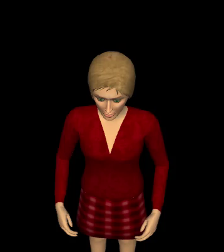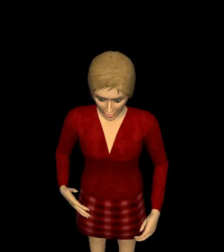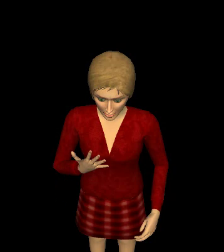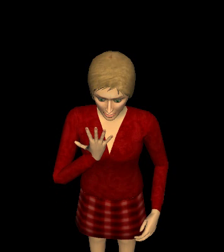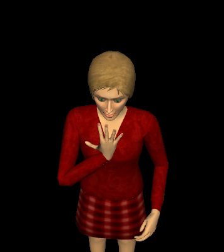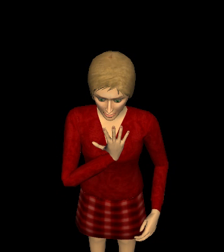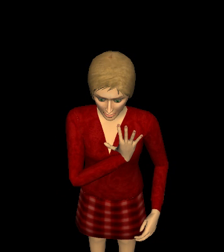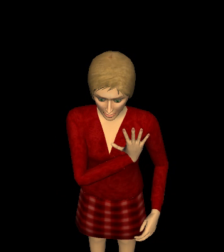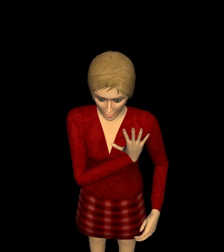لطيف